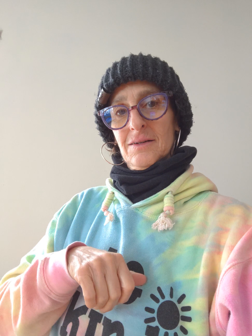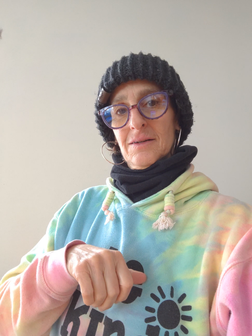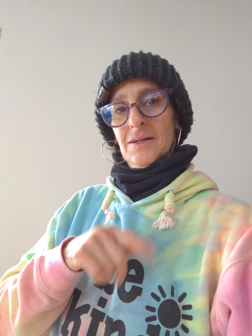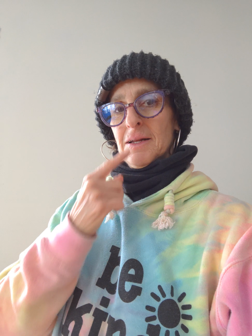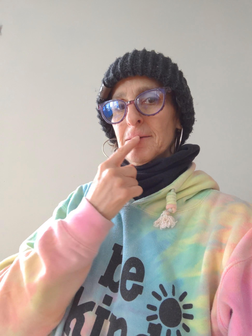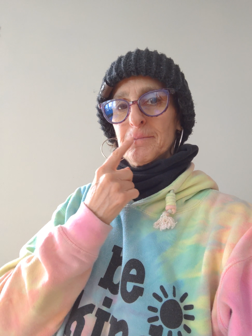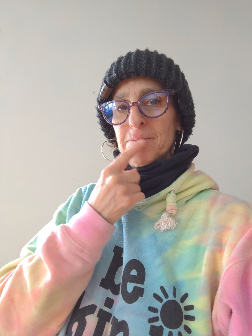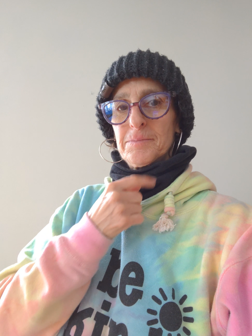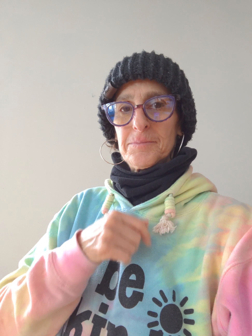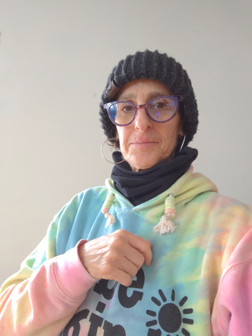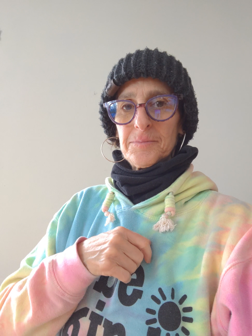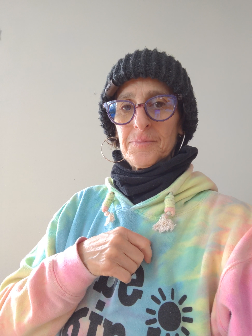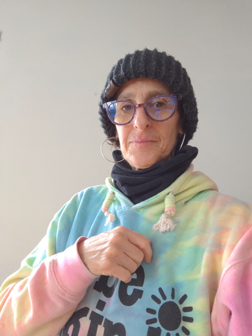lips